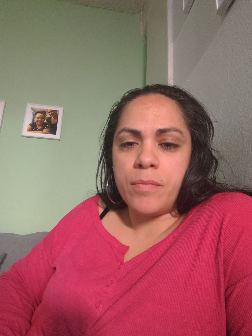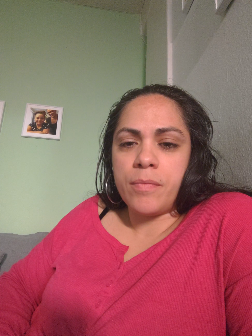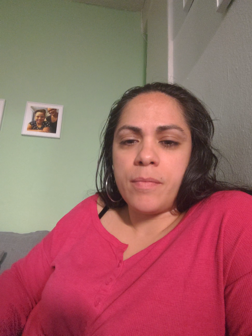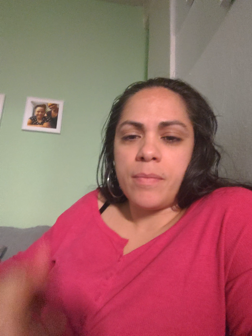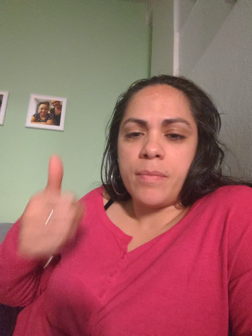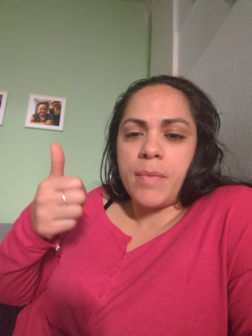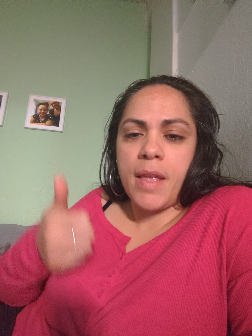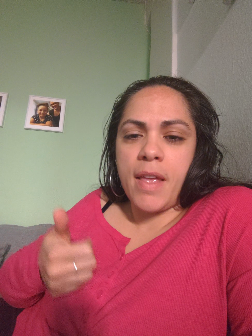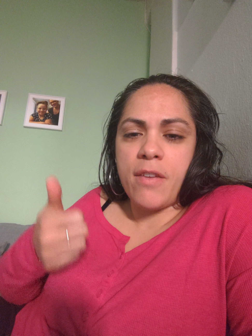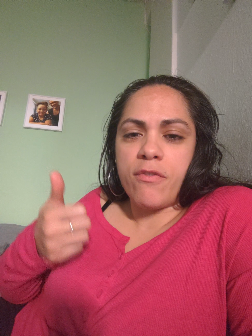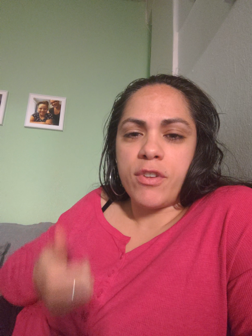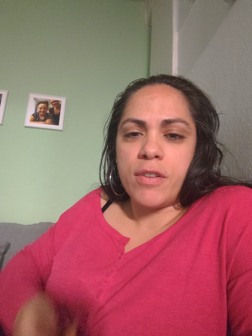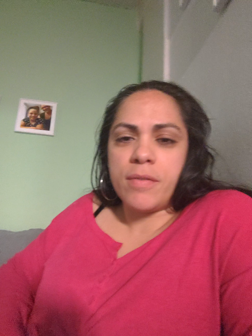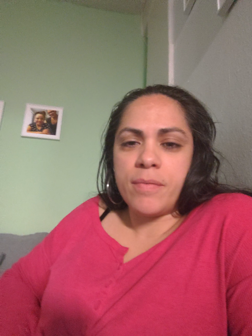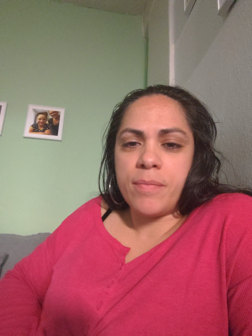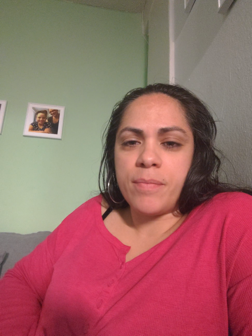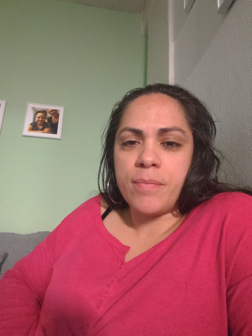every